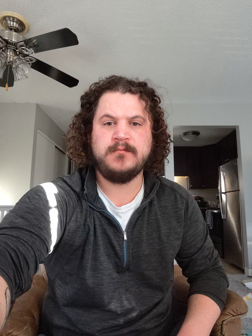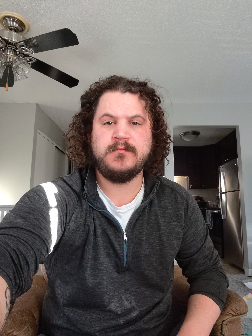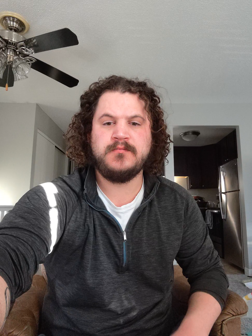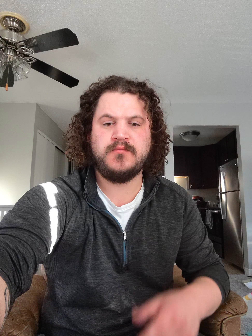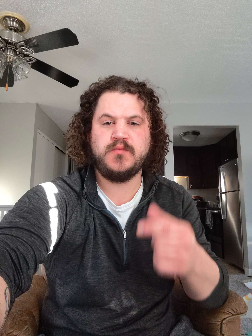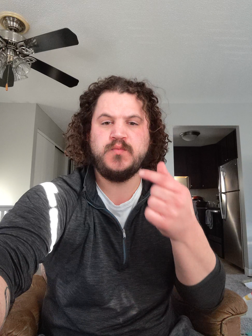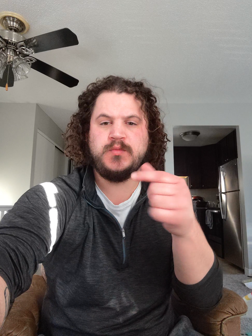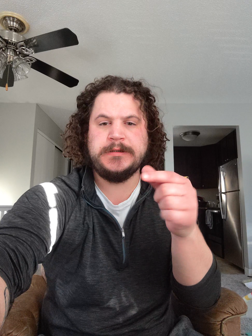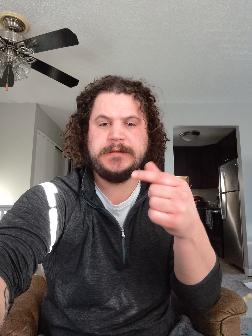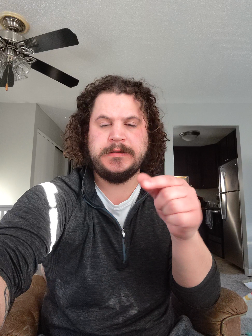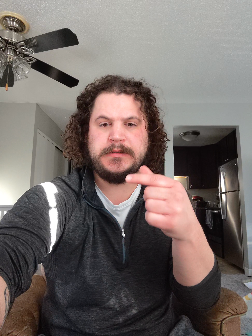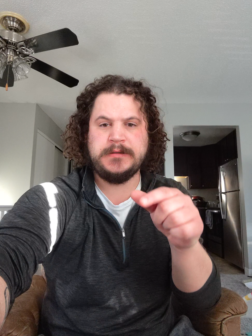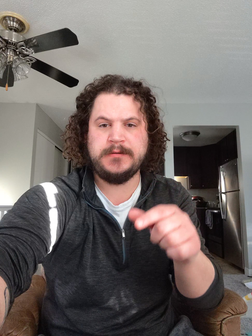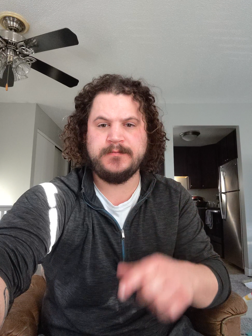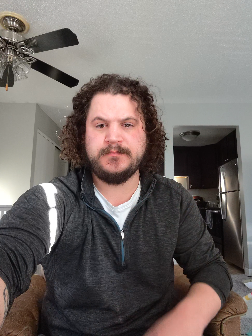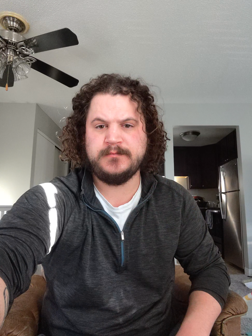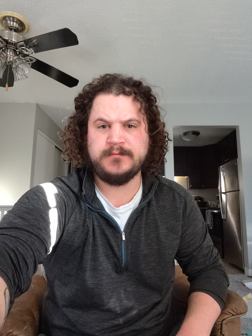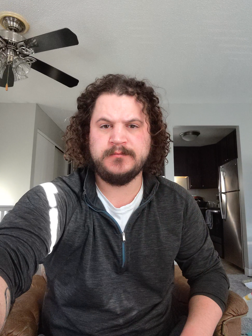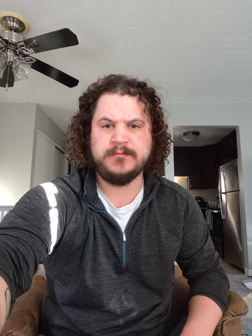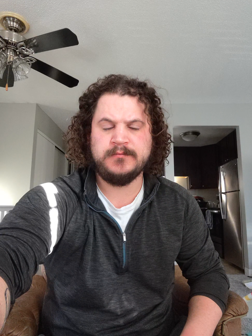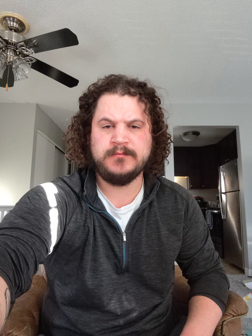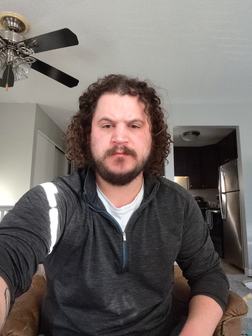green